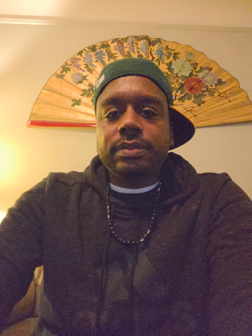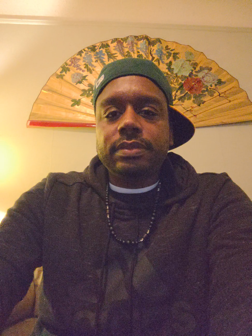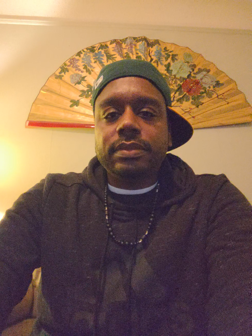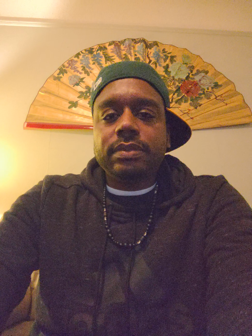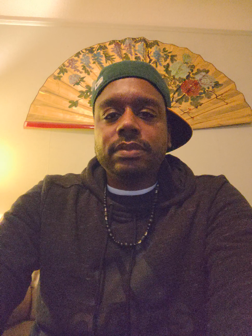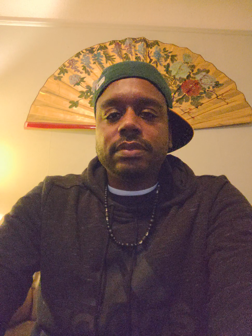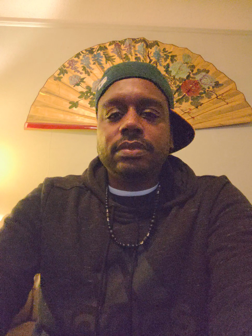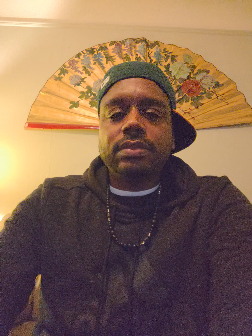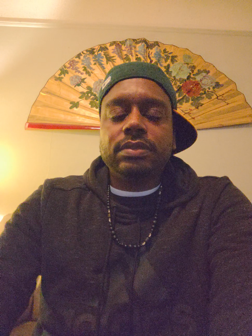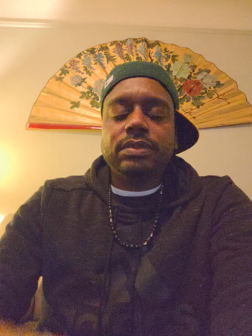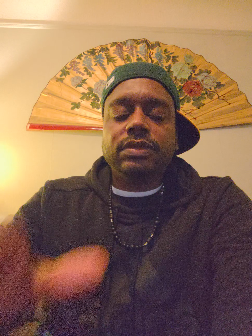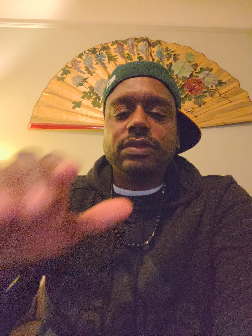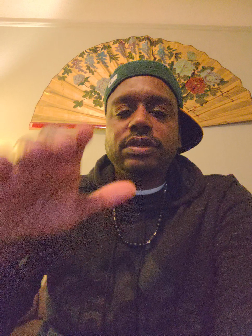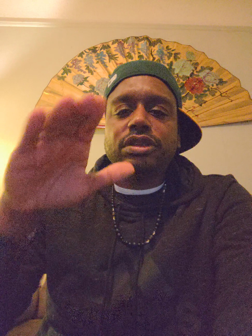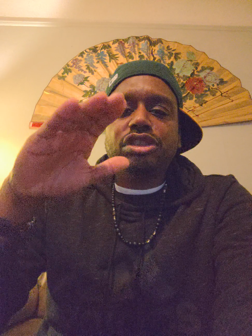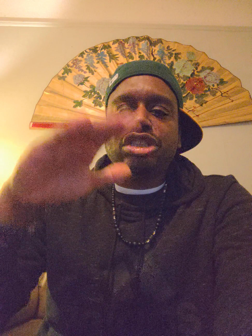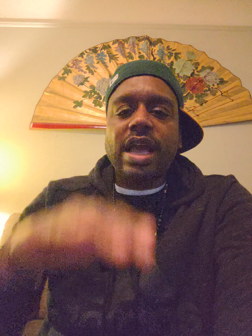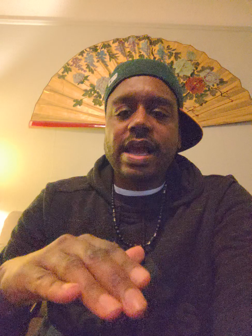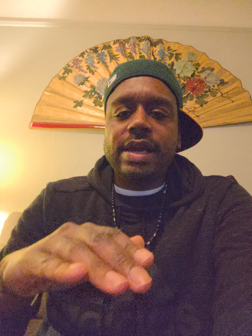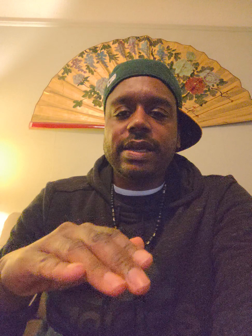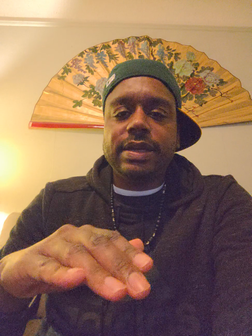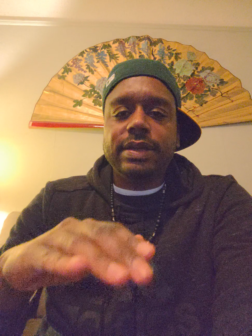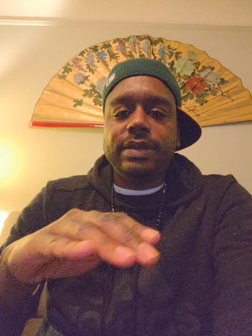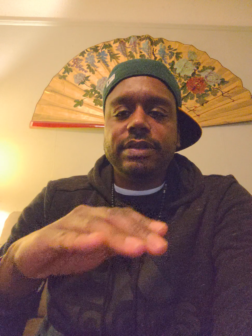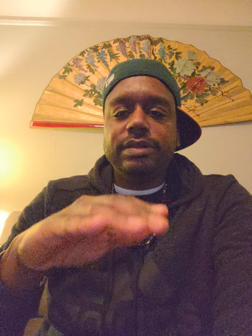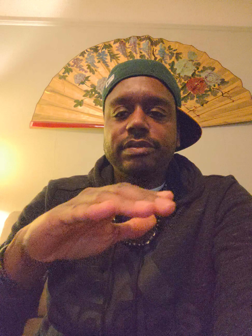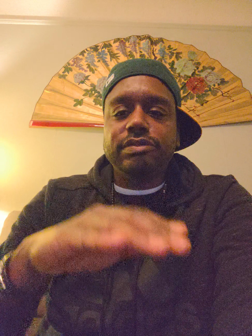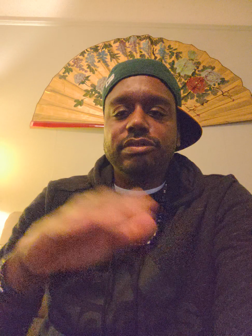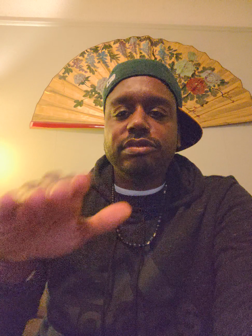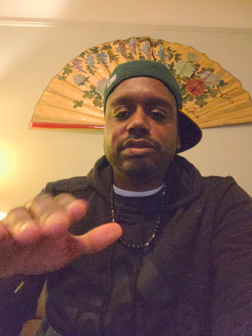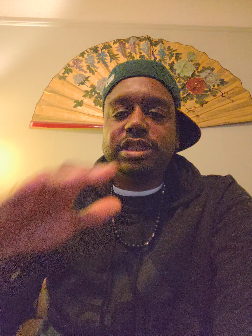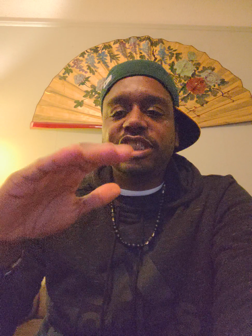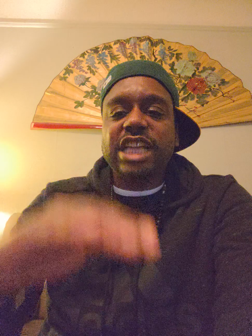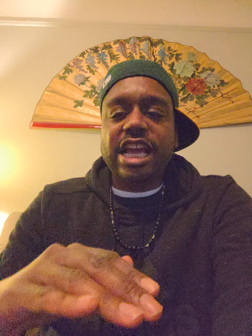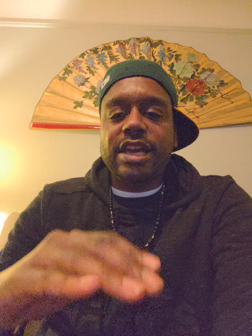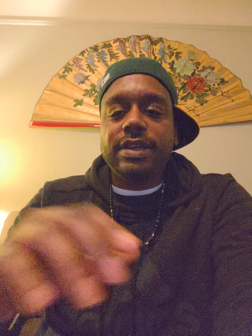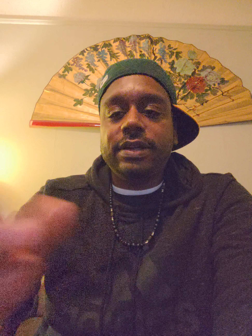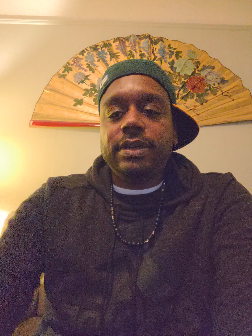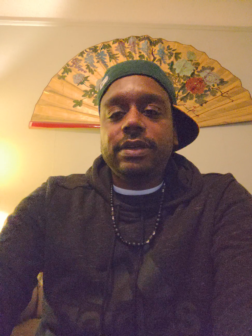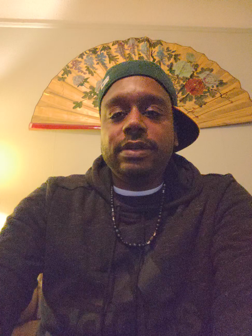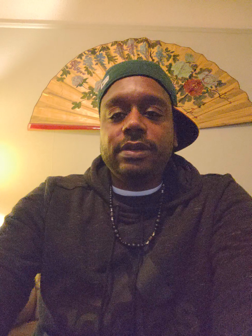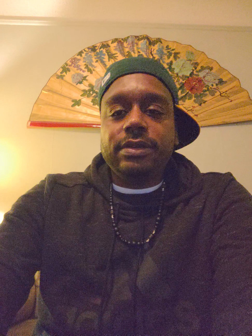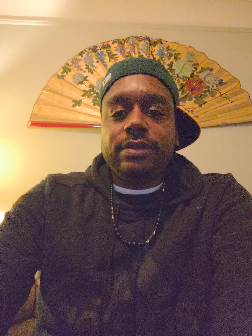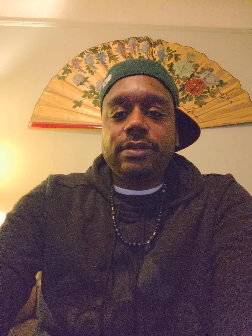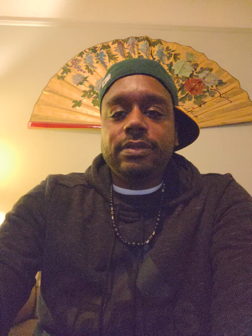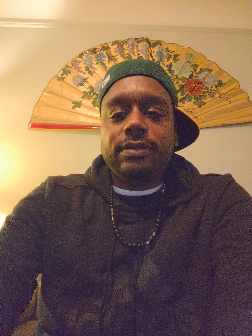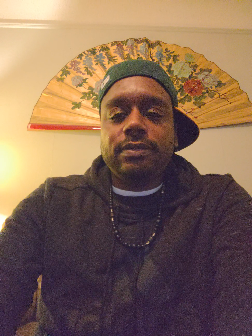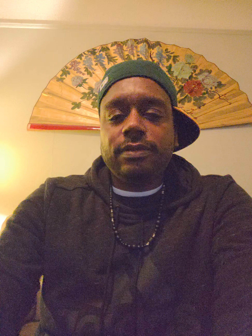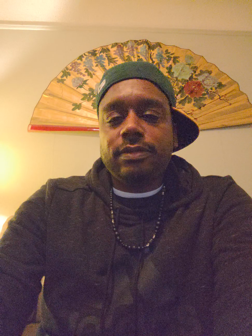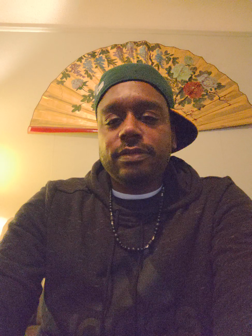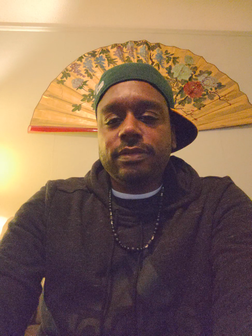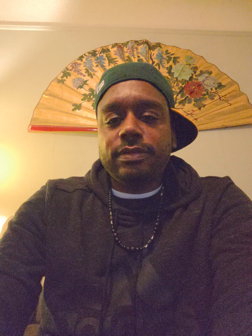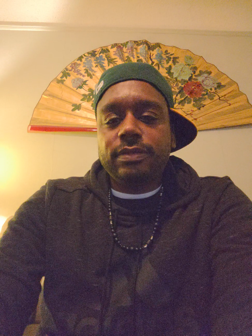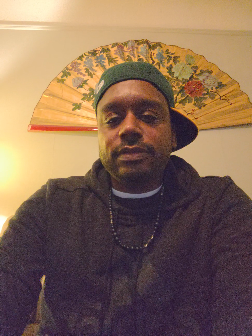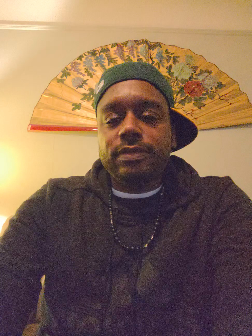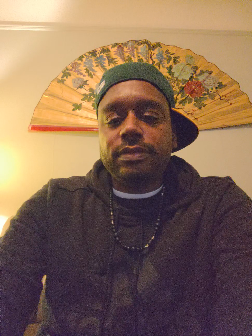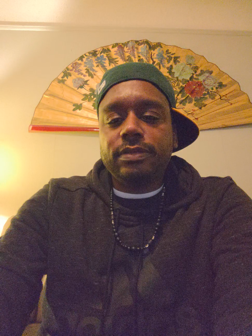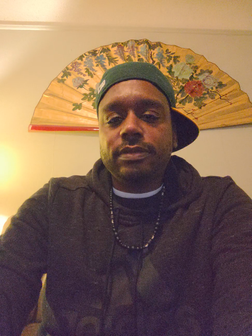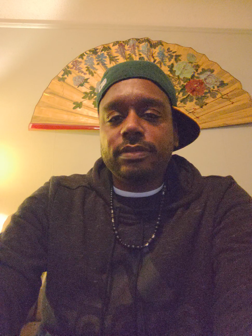child